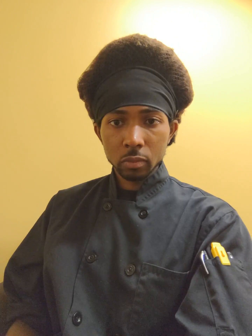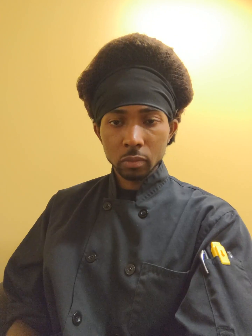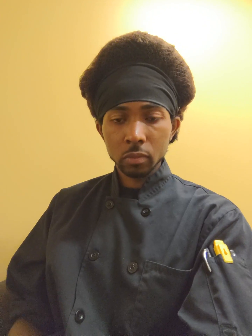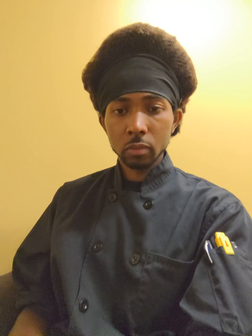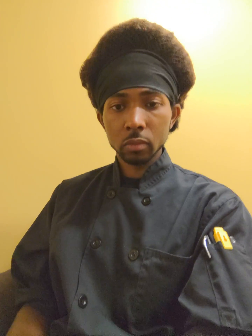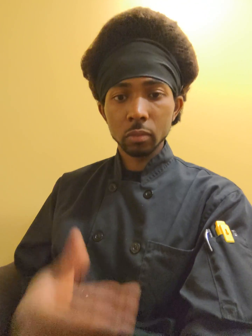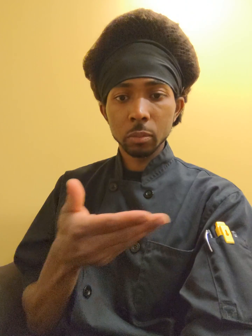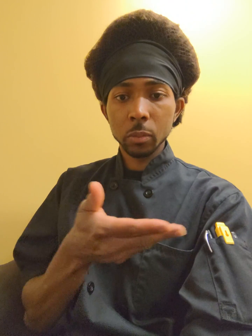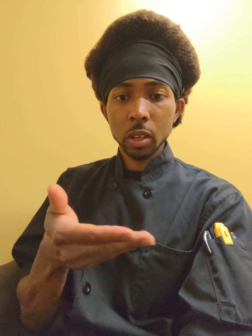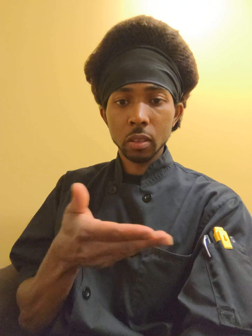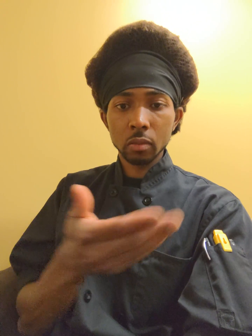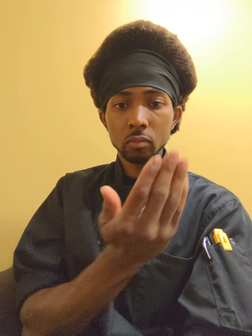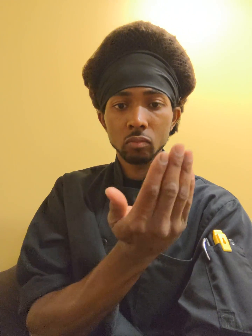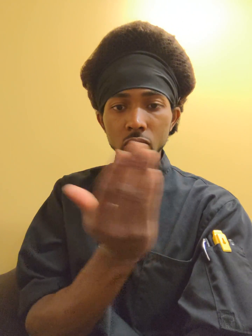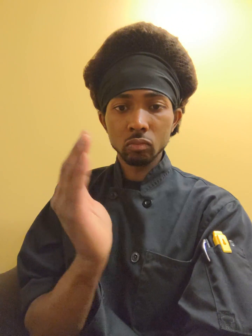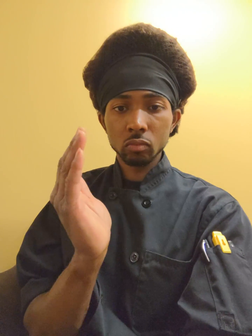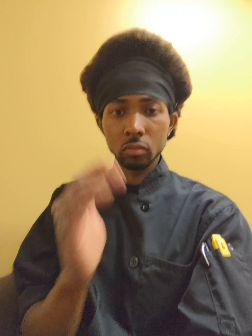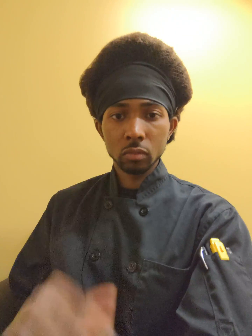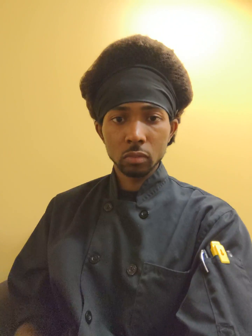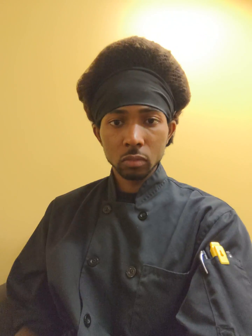crib